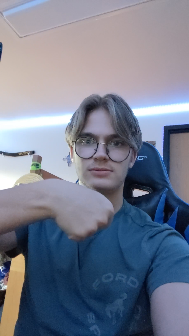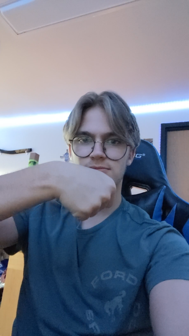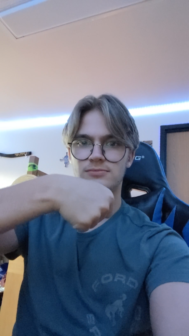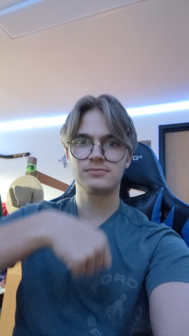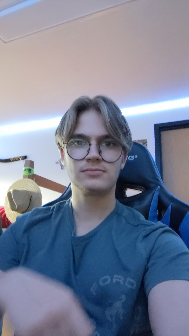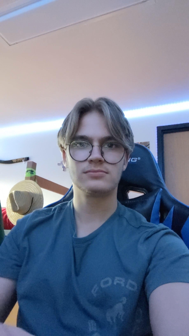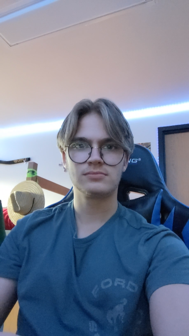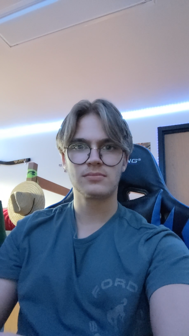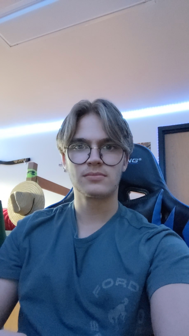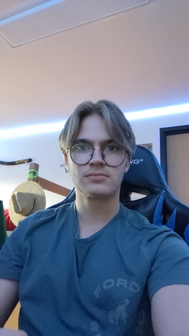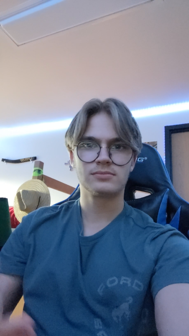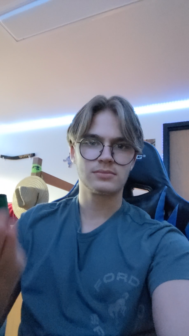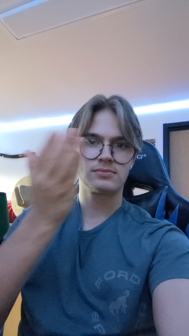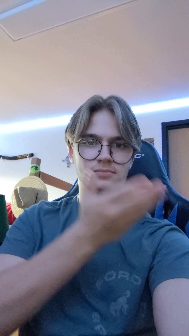bring